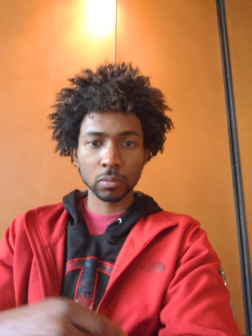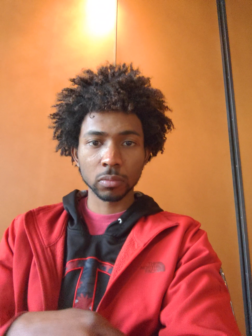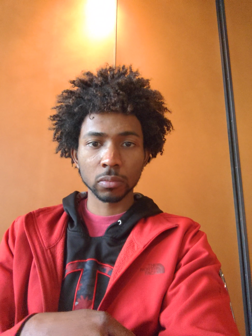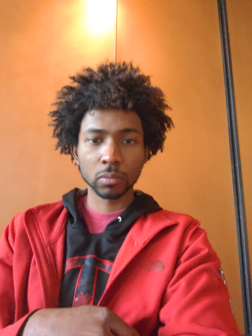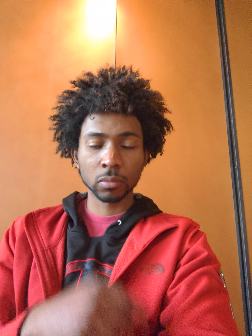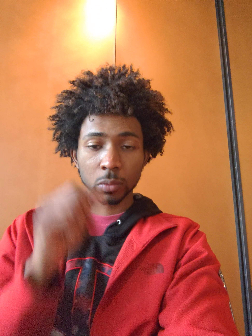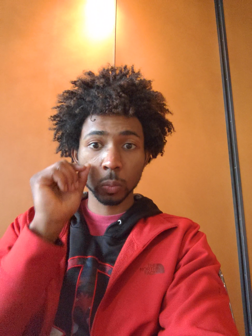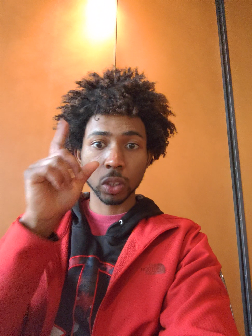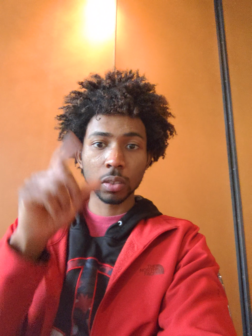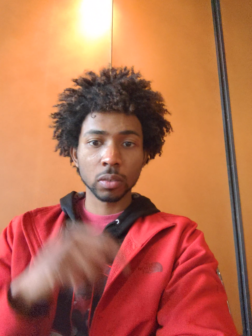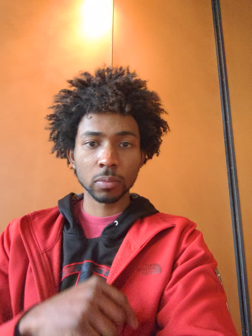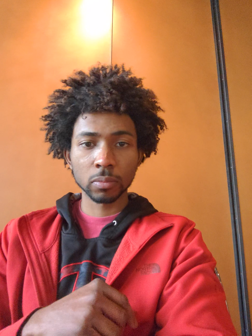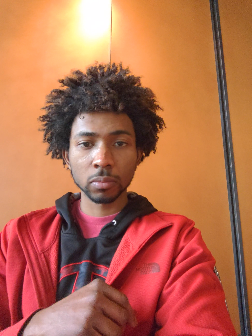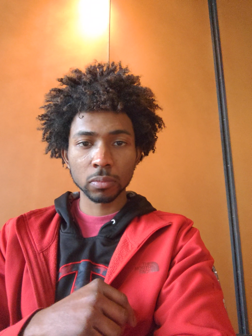awake